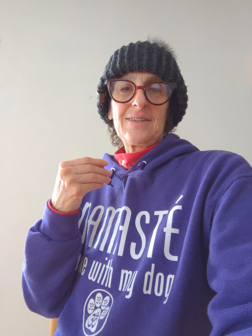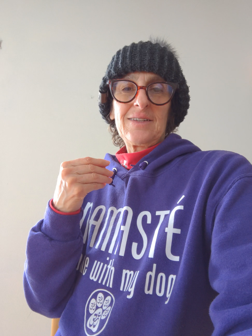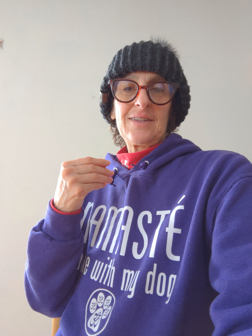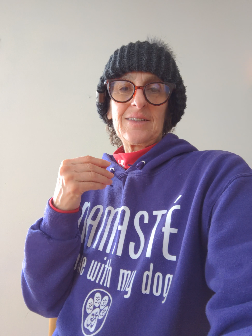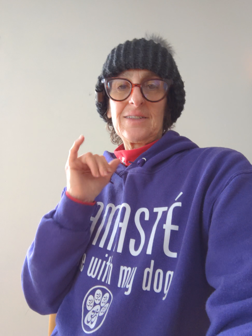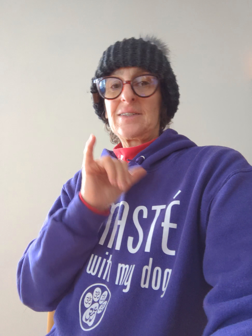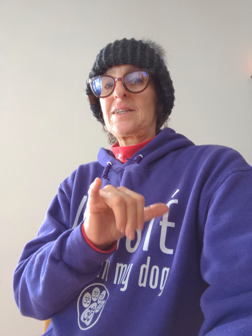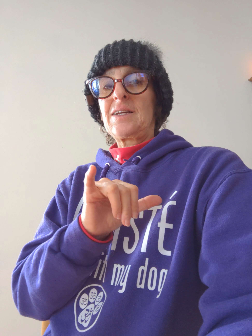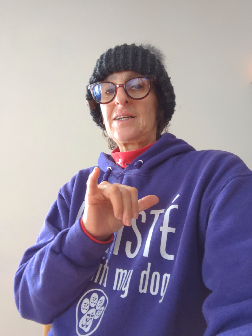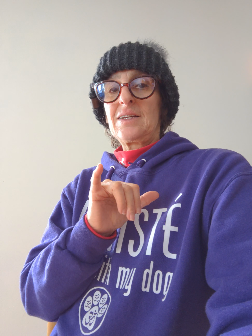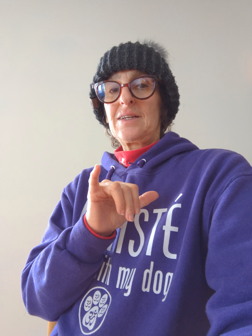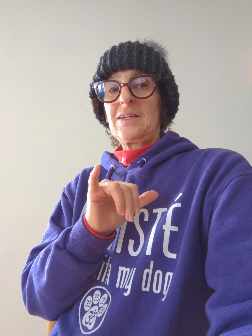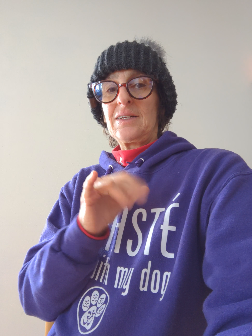stay